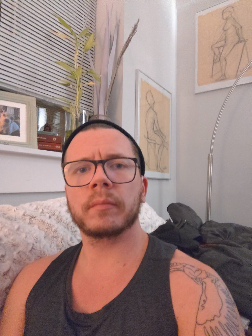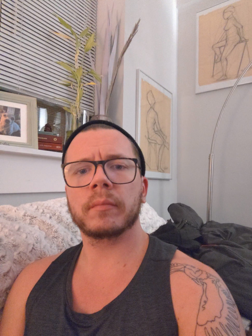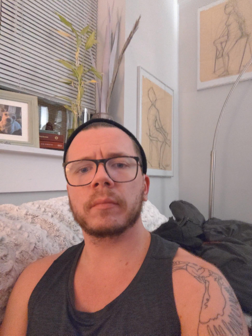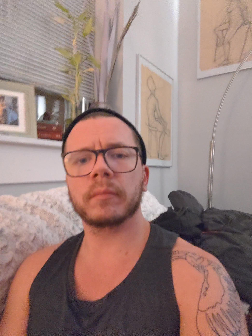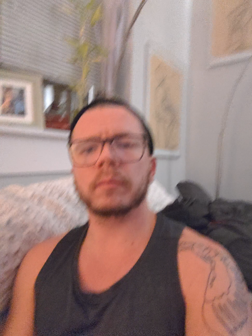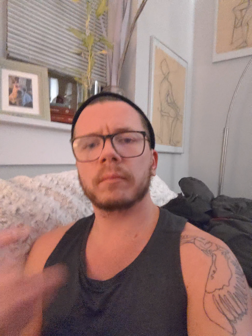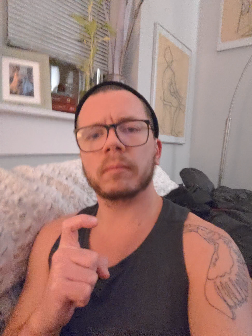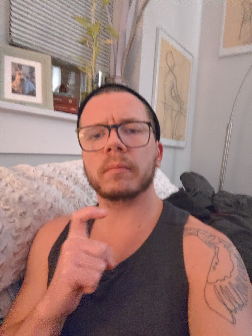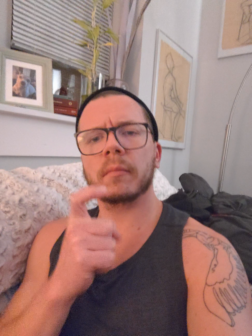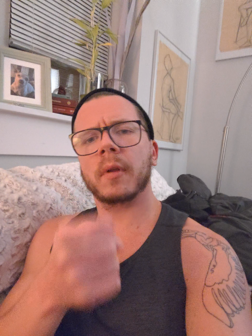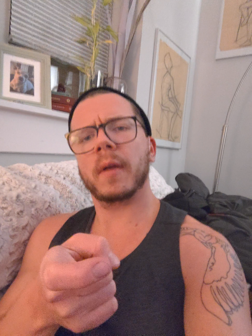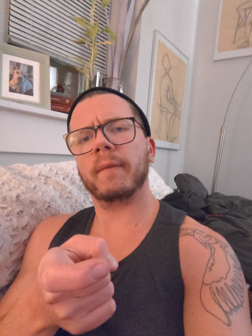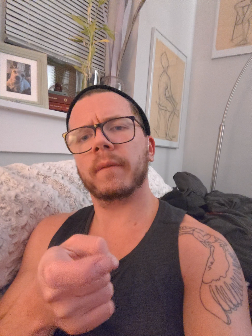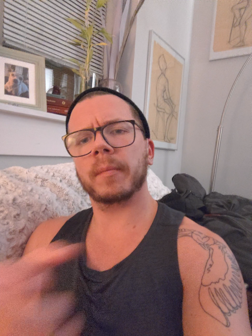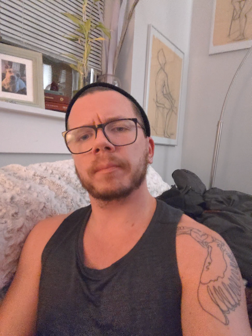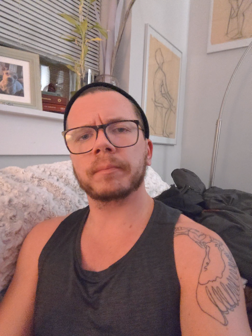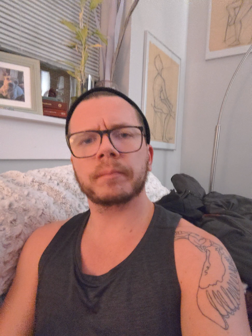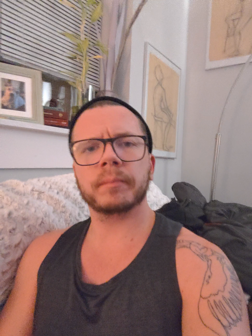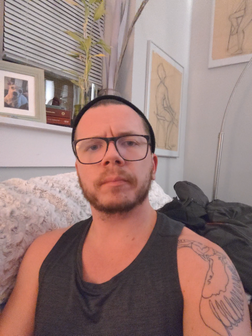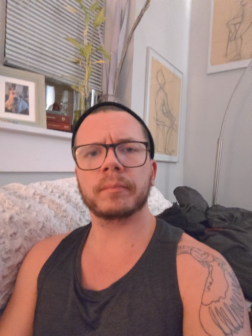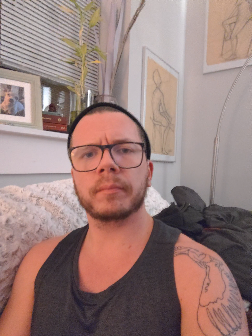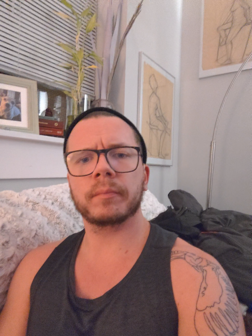give